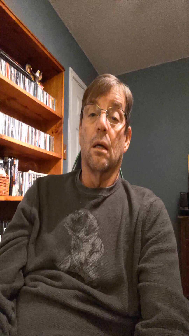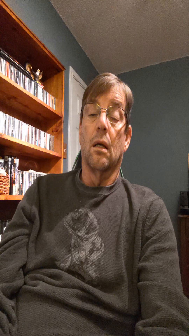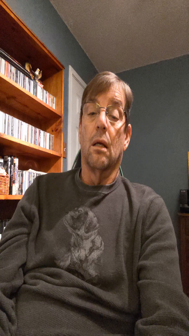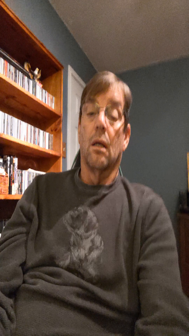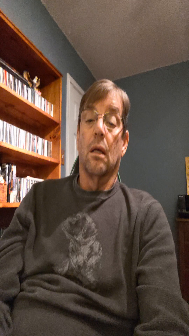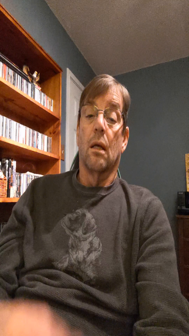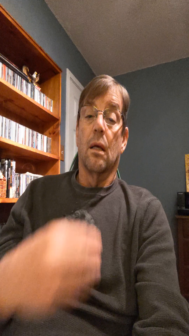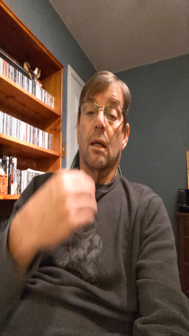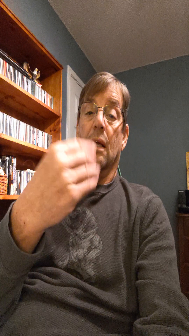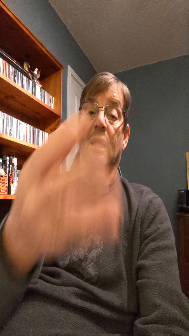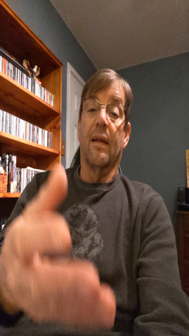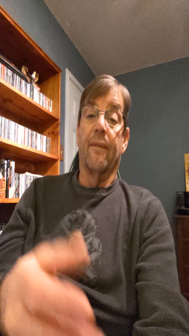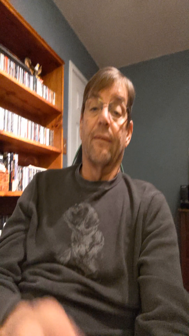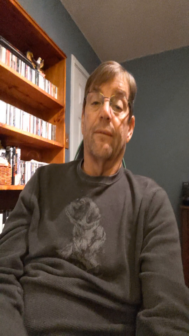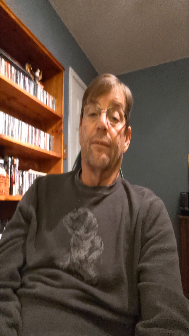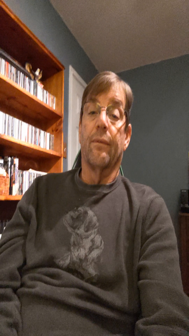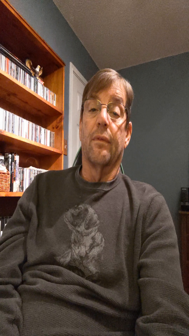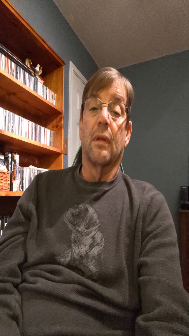give